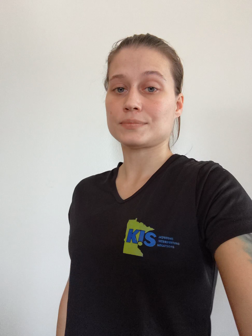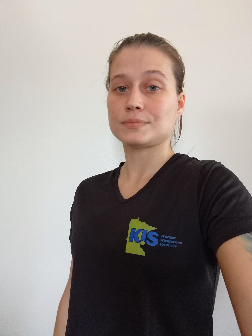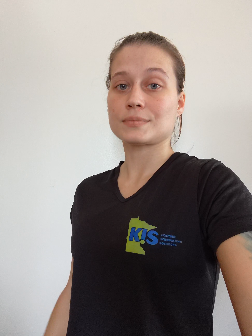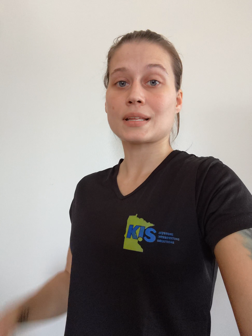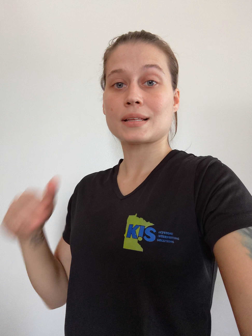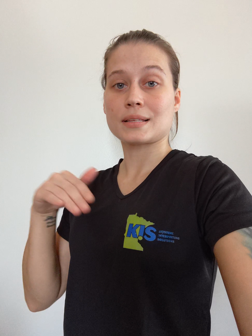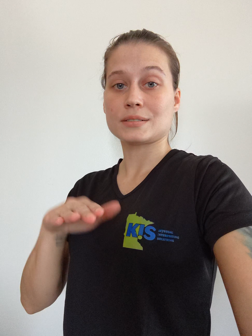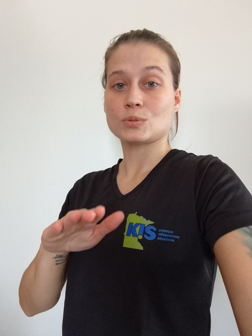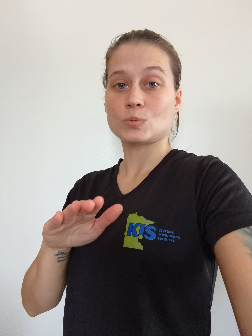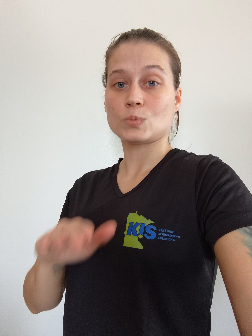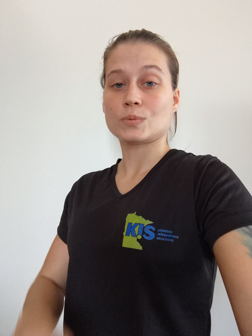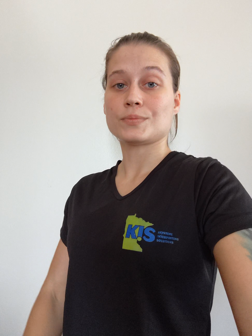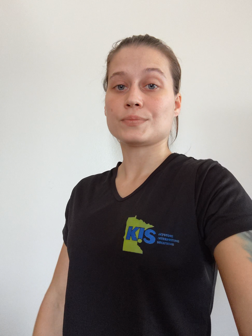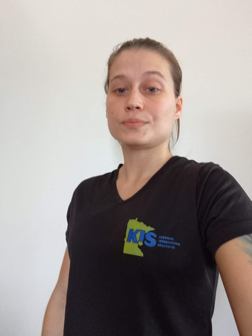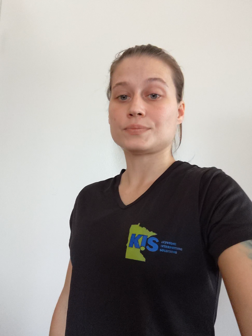into